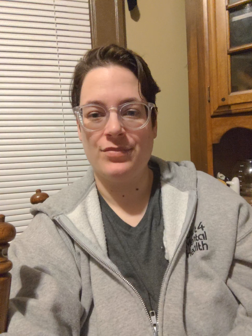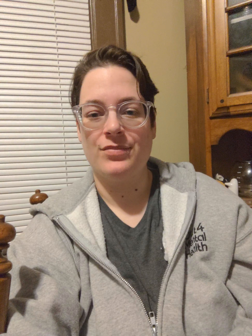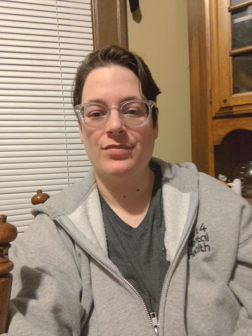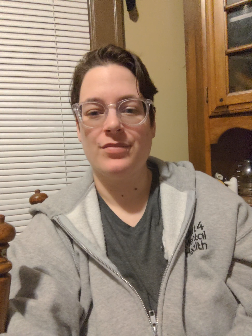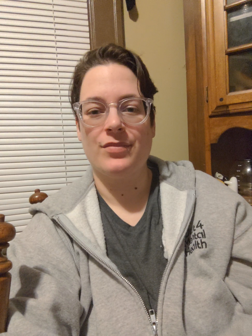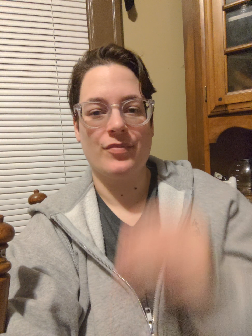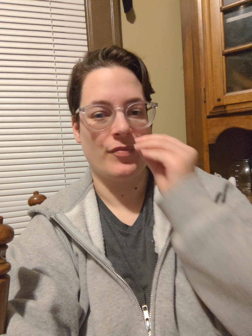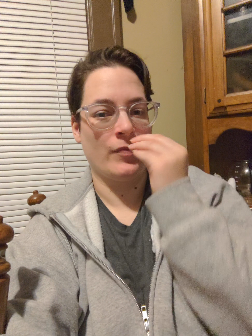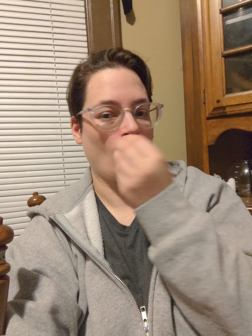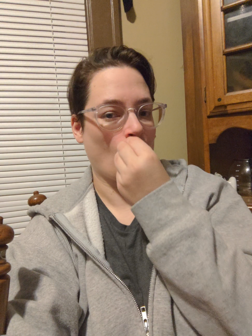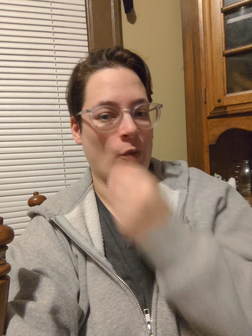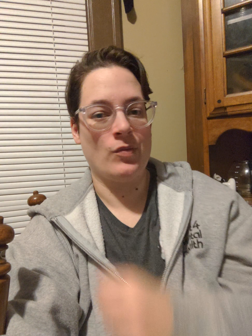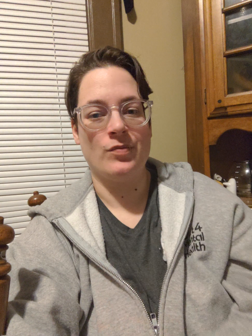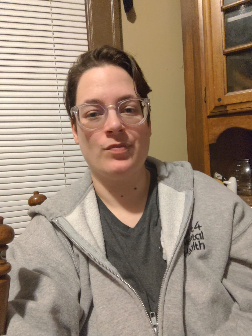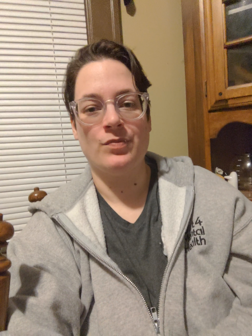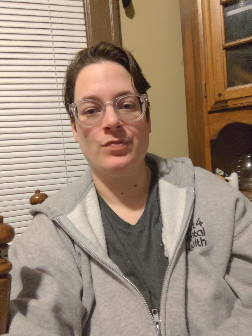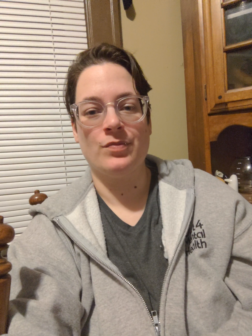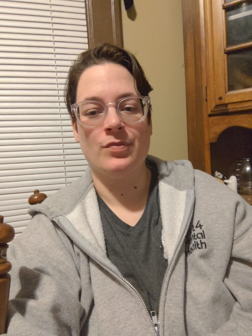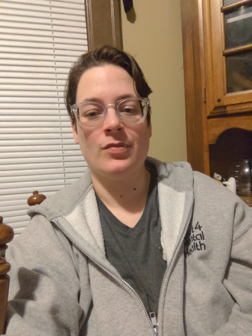flower